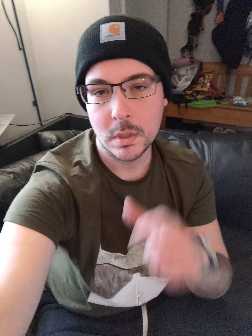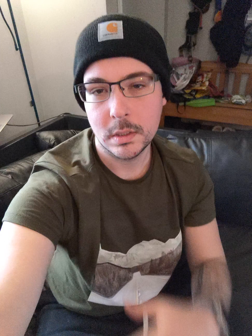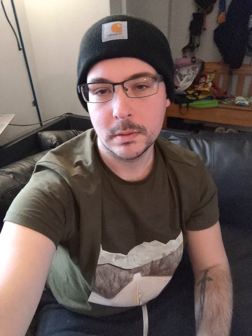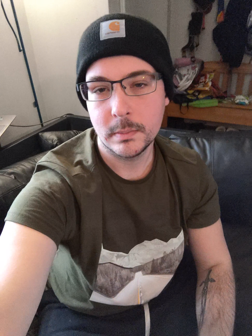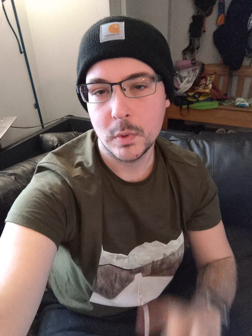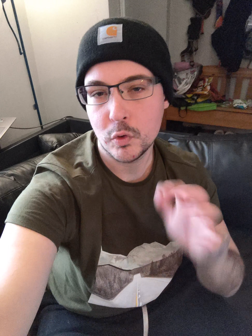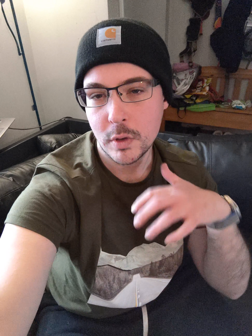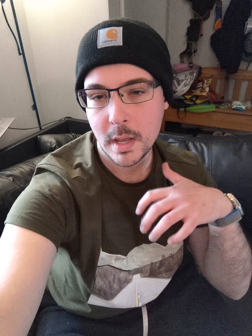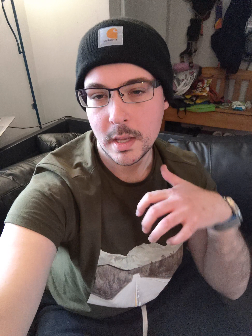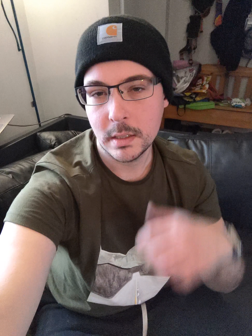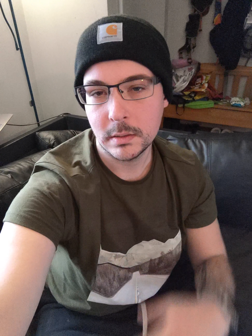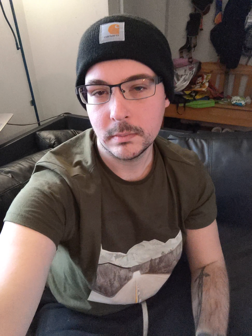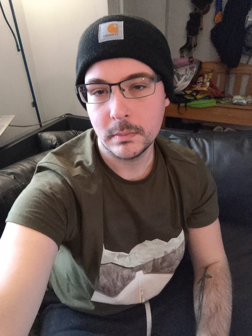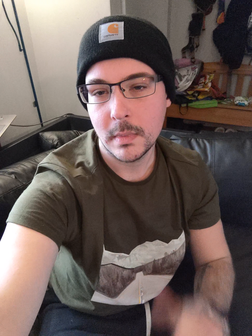rain